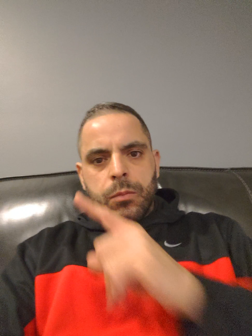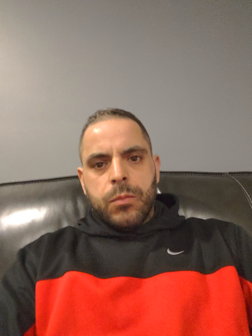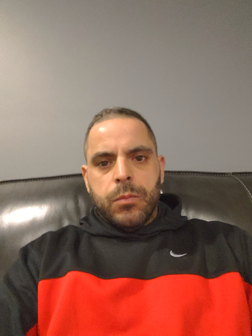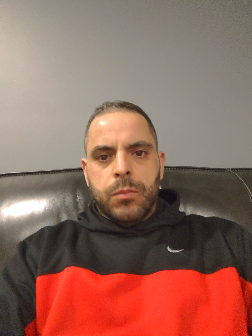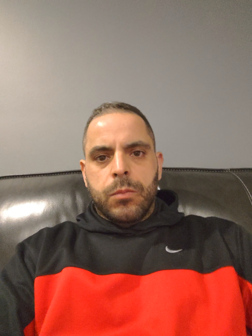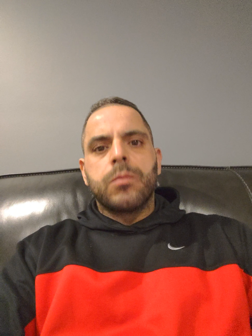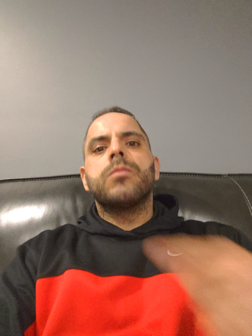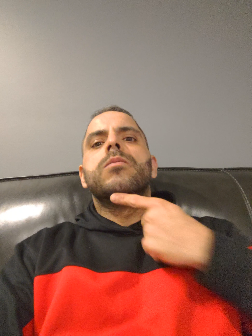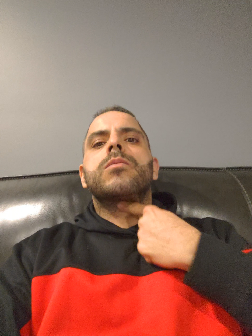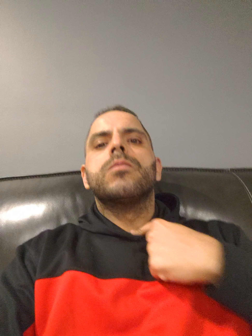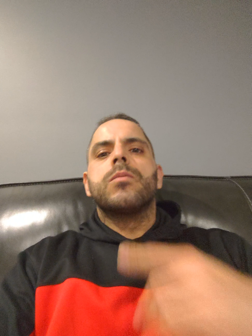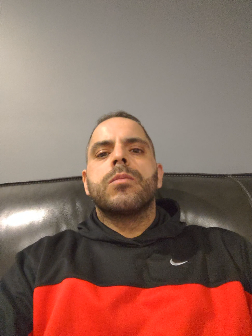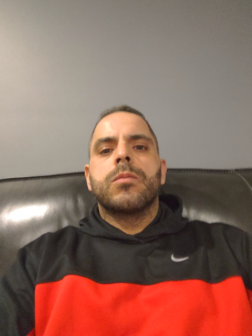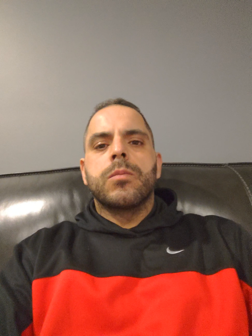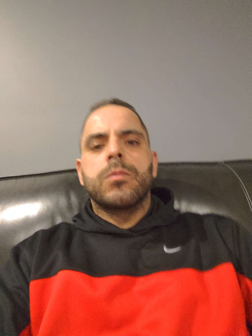thirsty